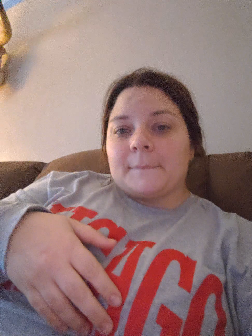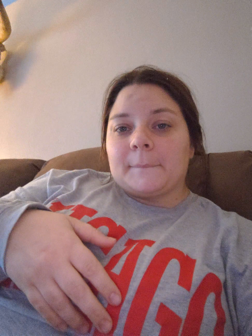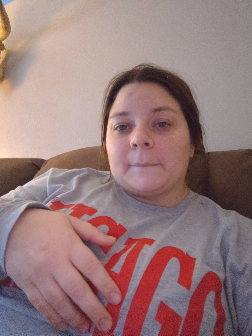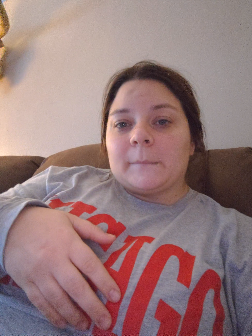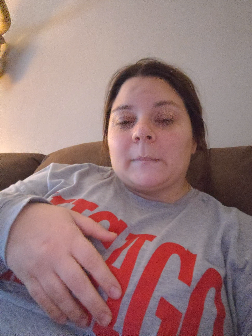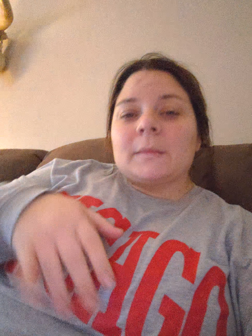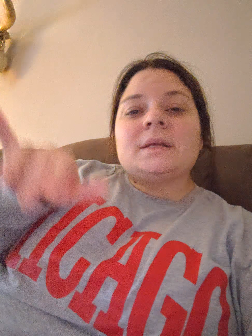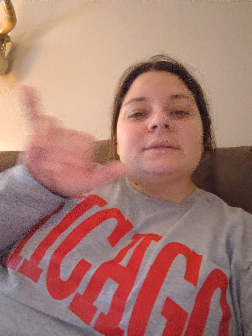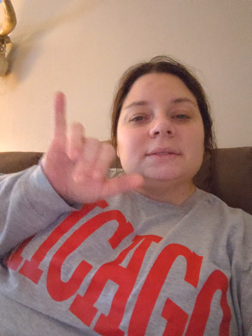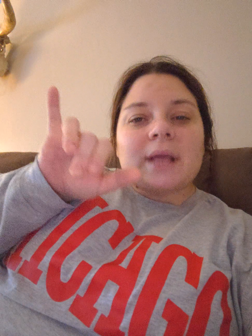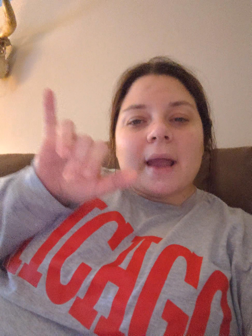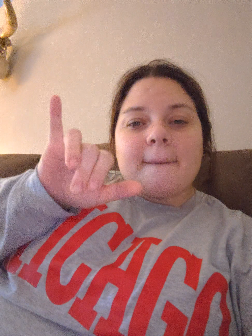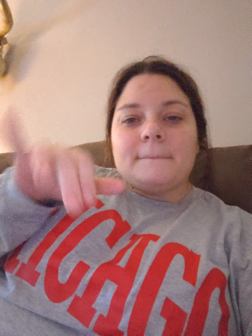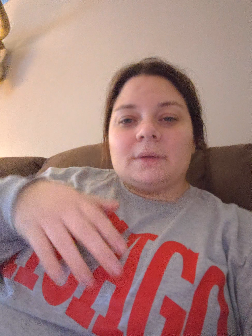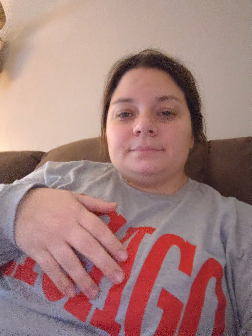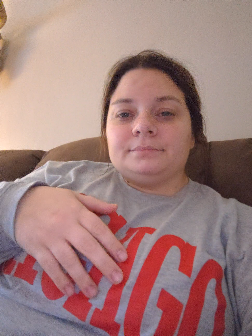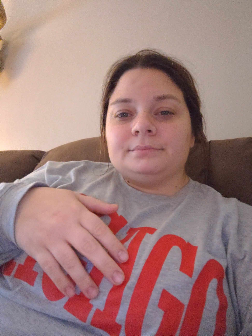same